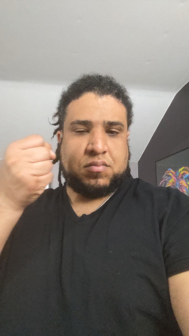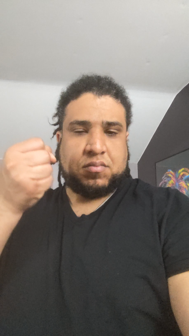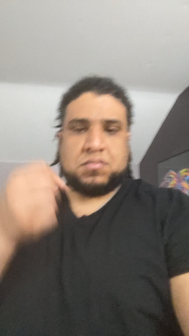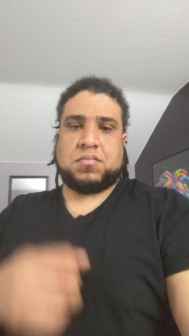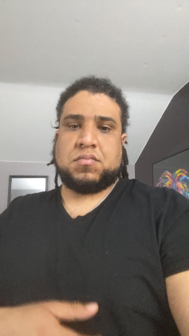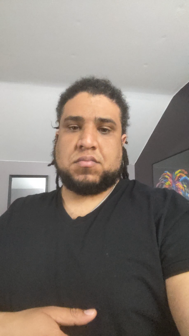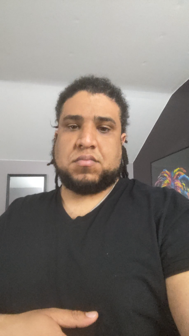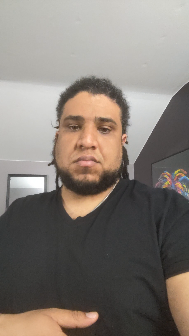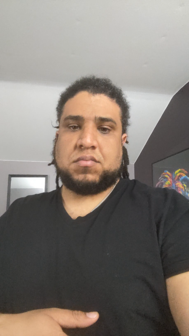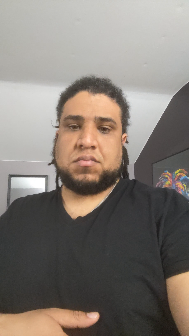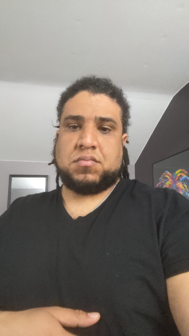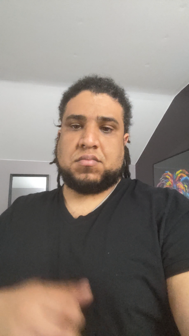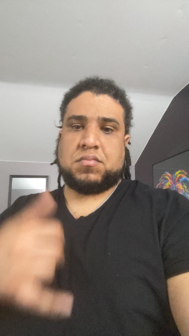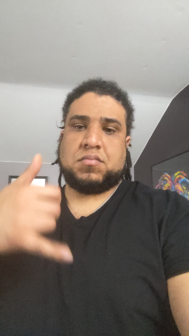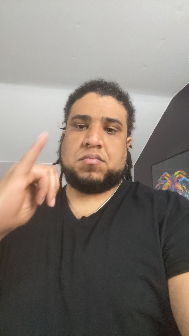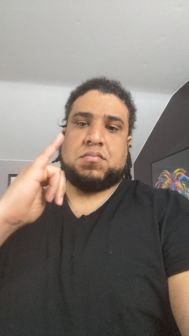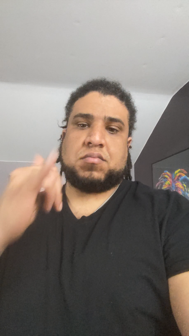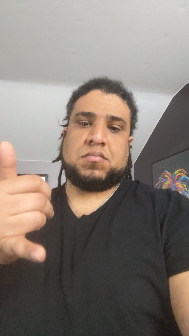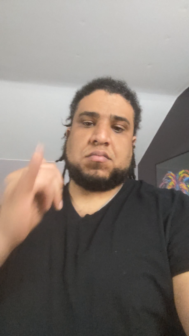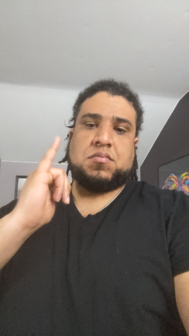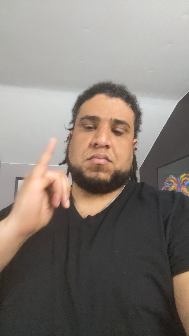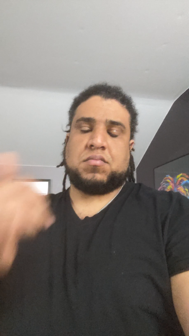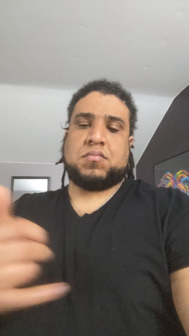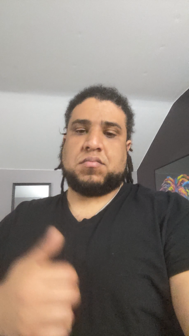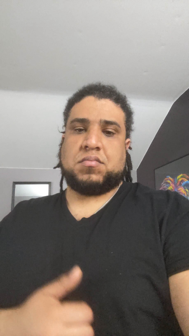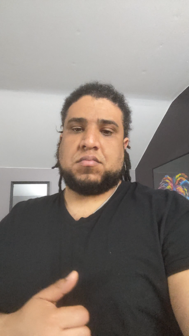rocking chair